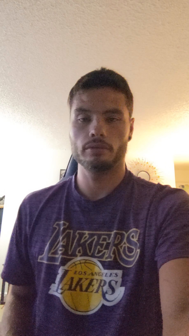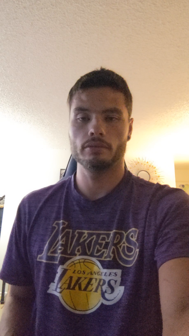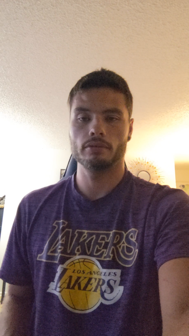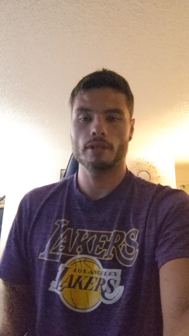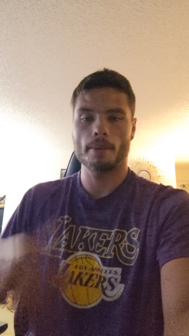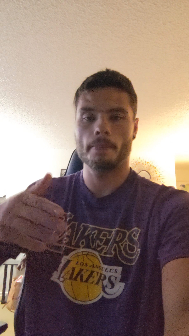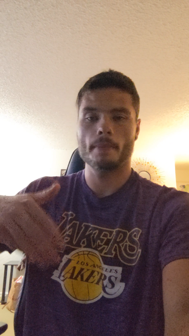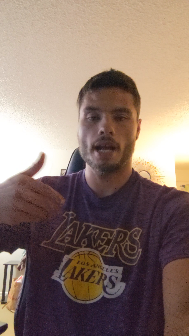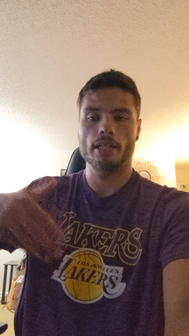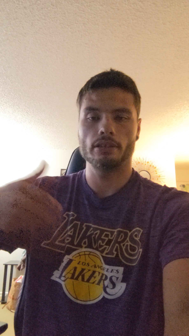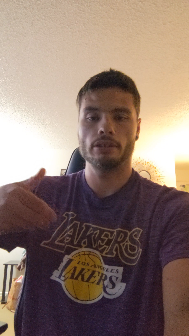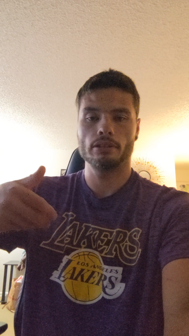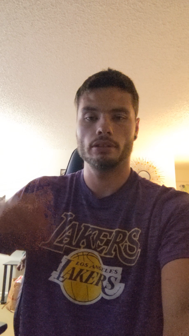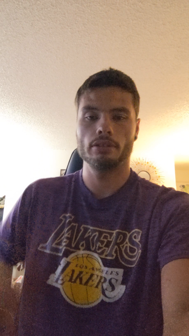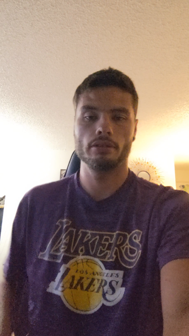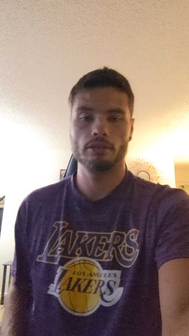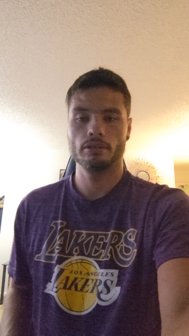pants